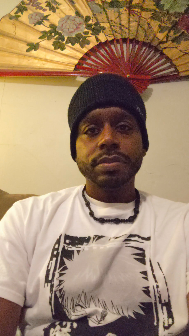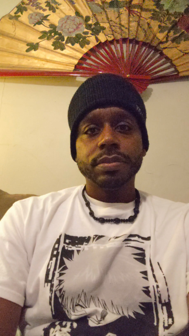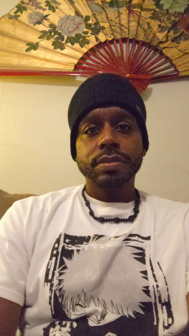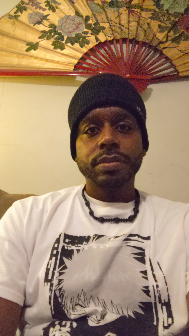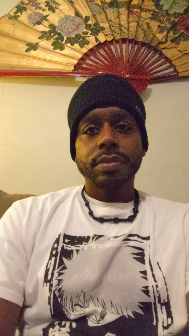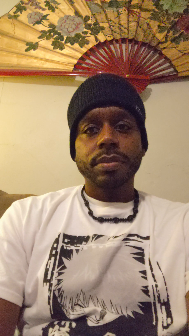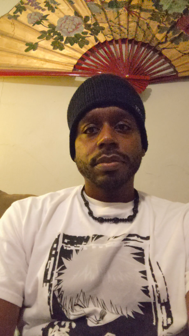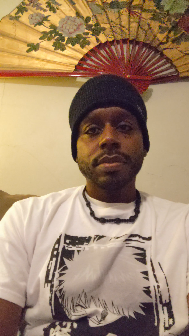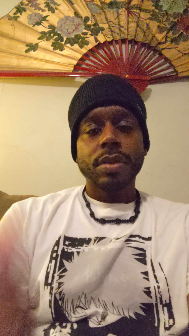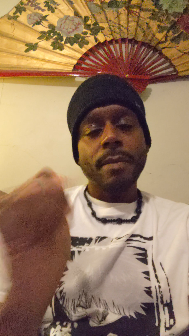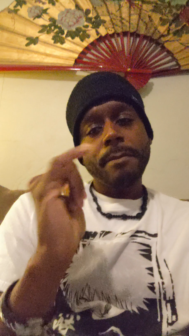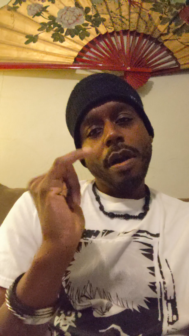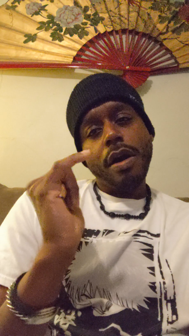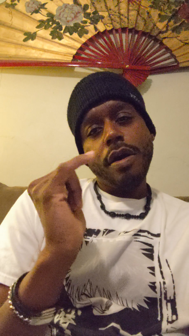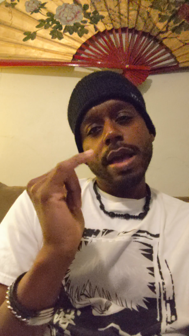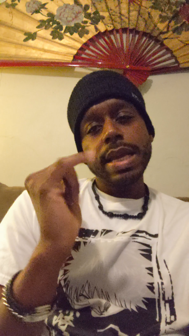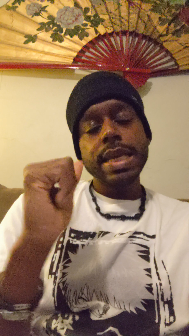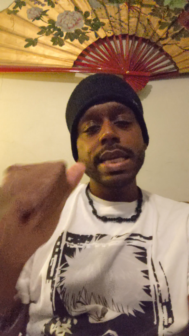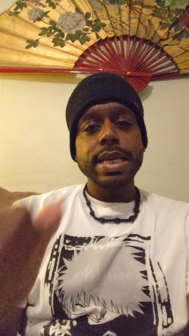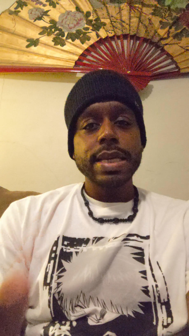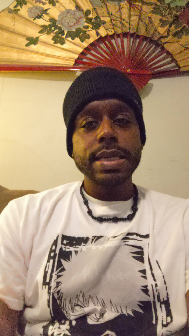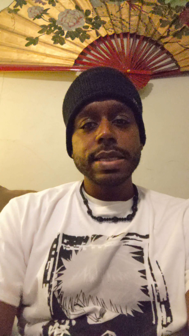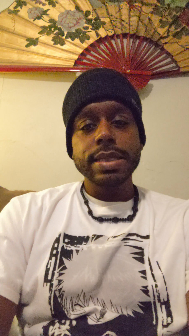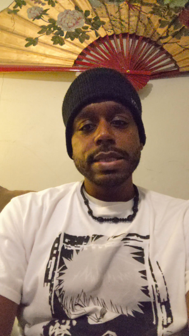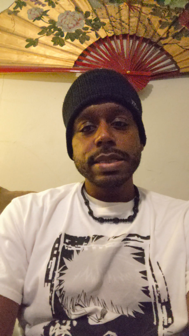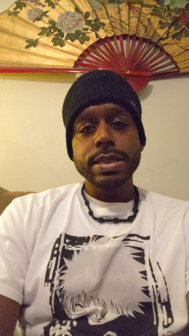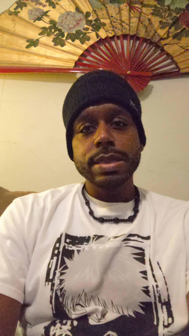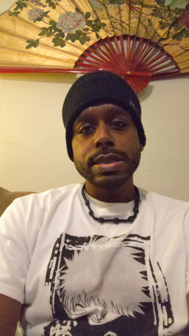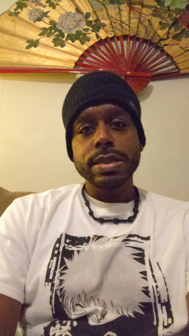party